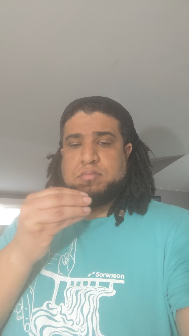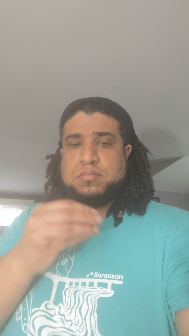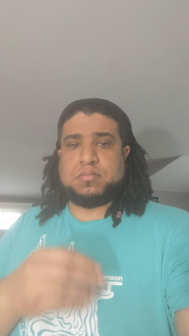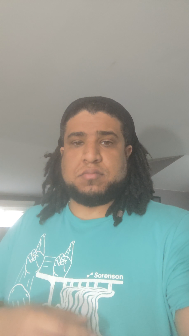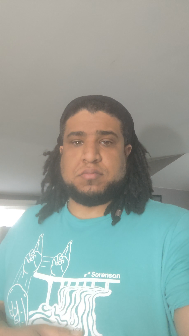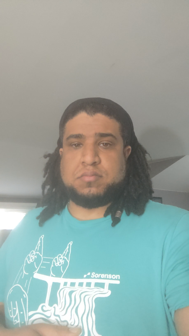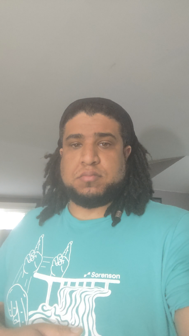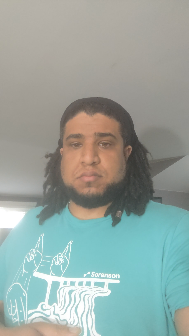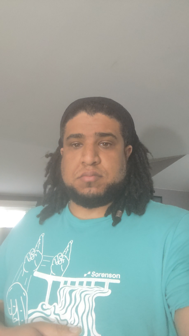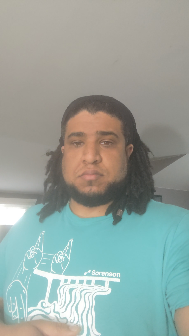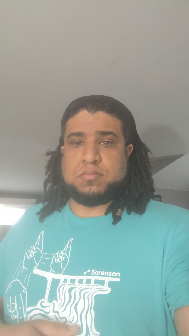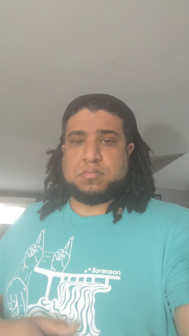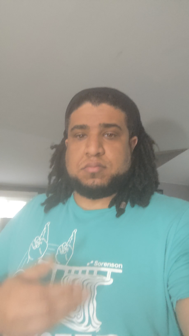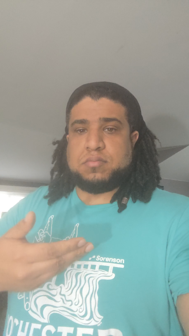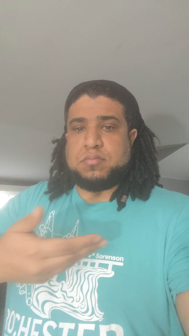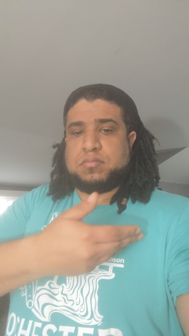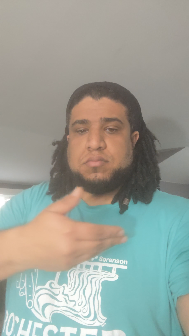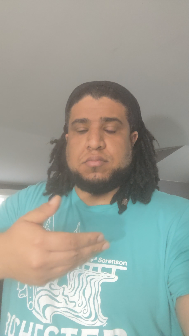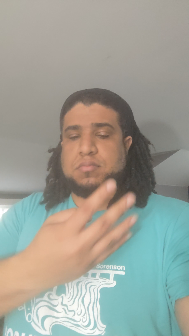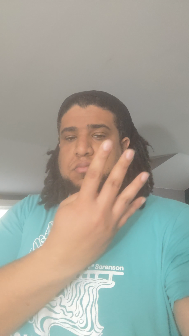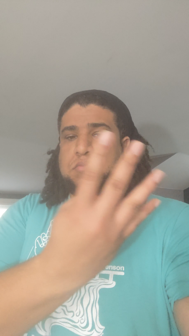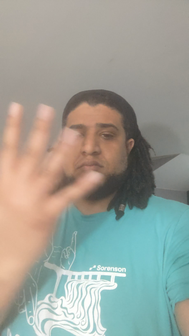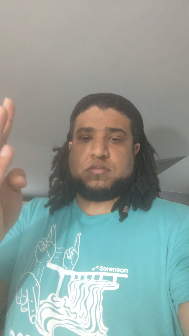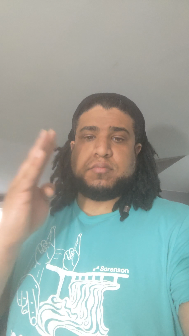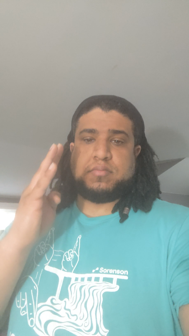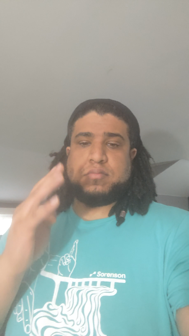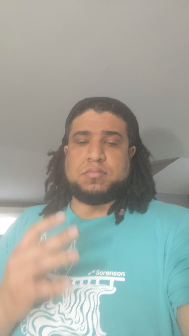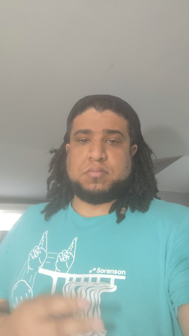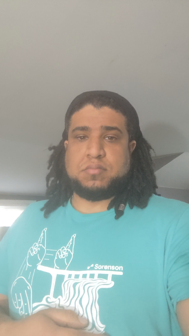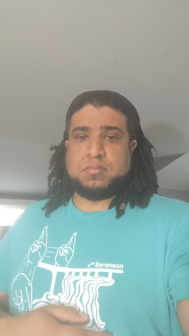crib